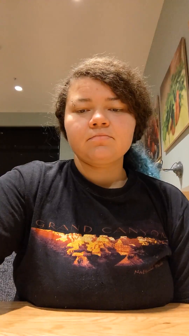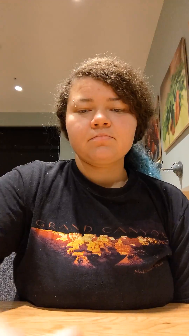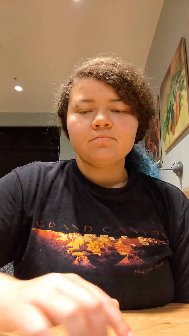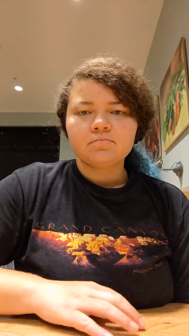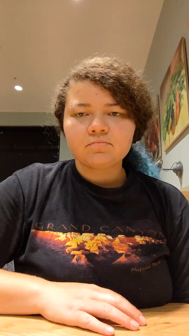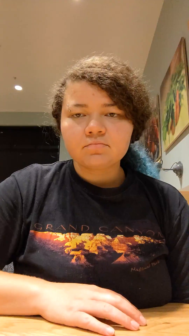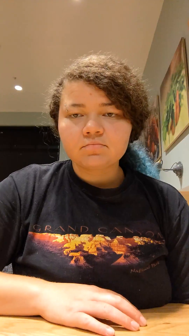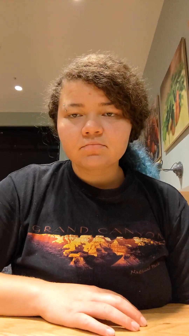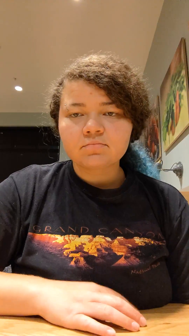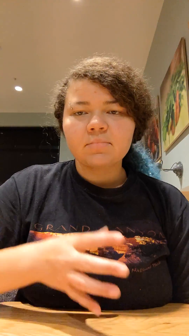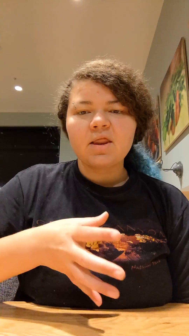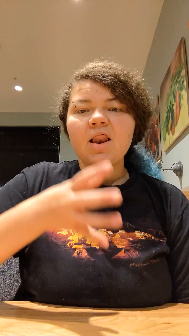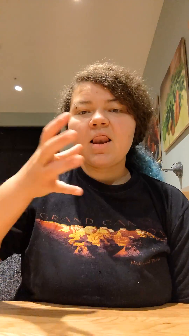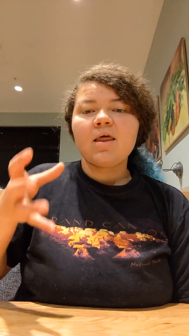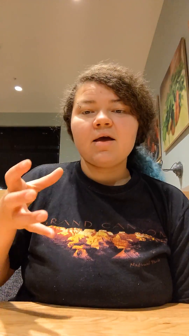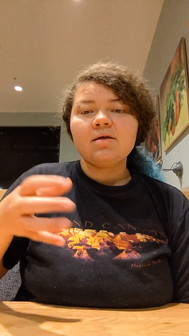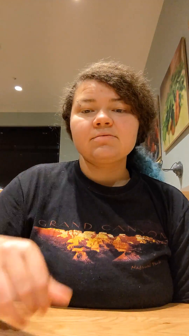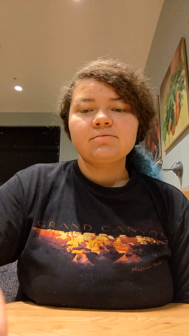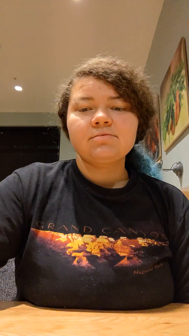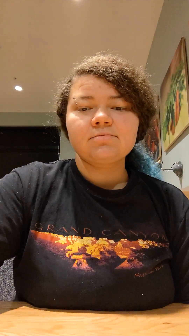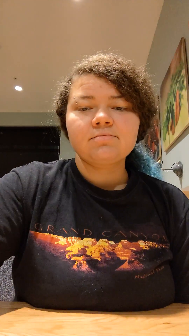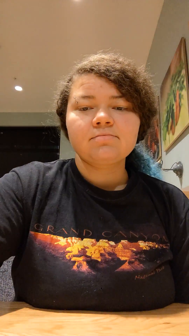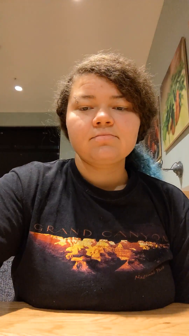a lot